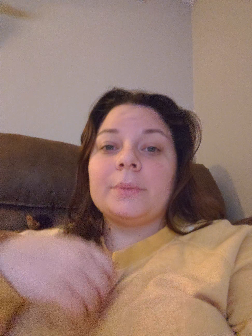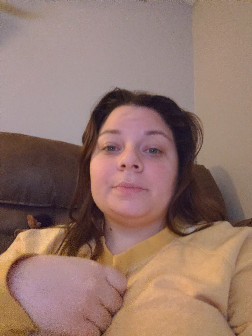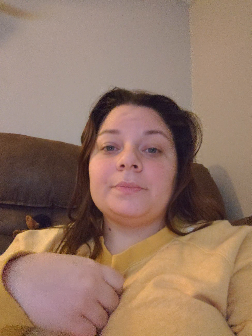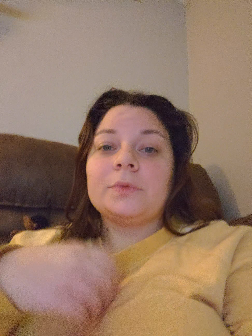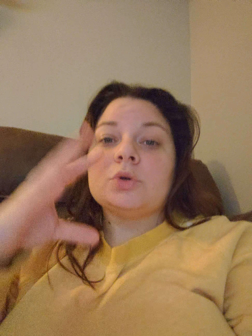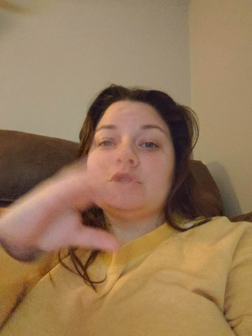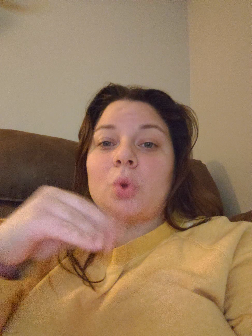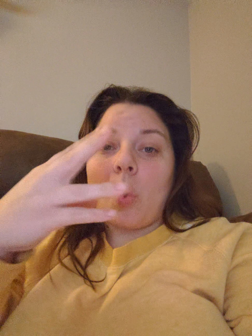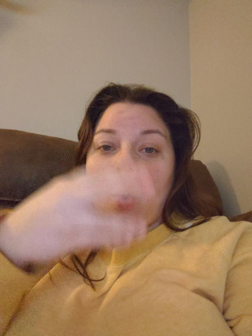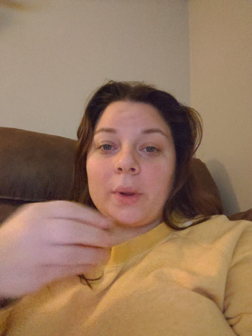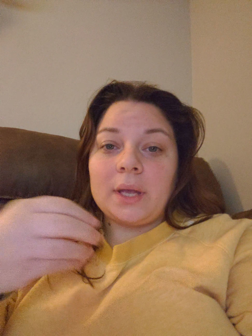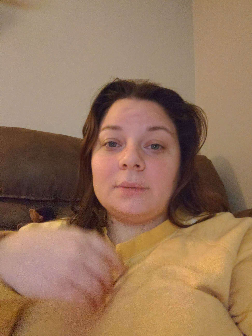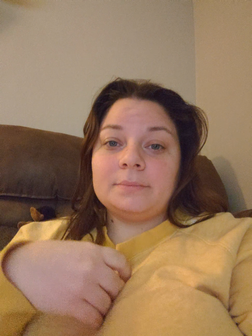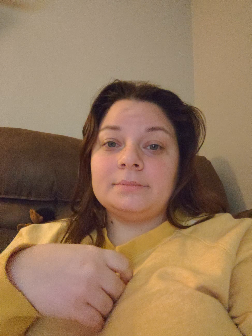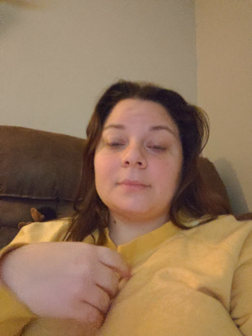story